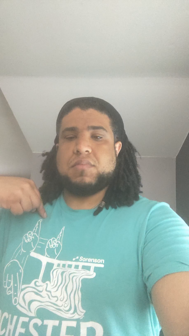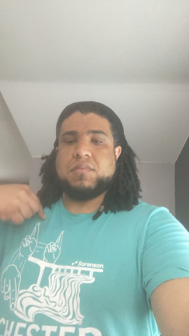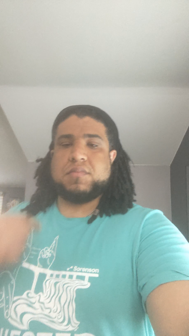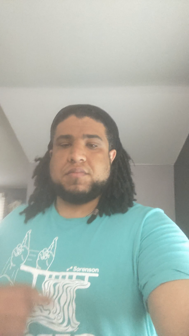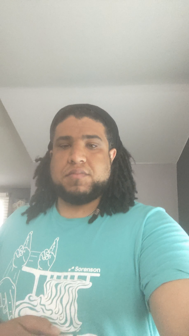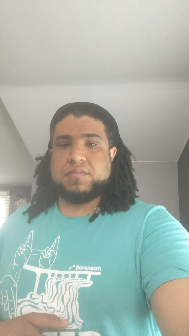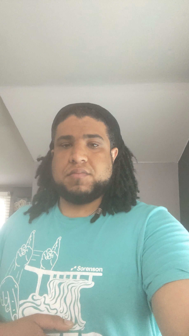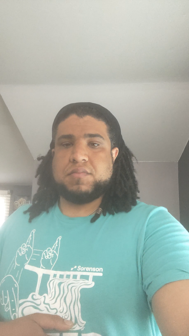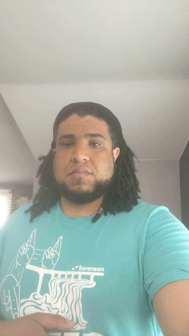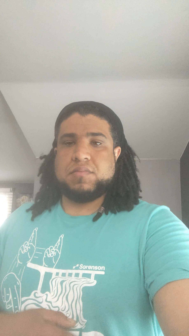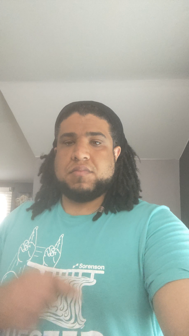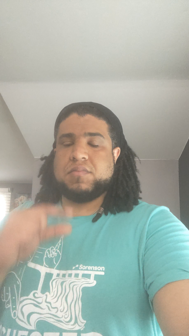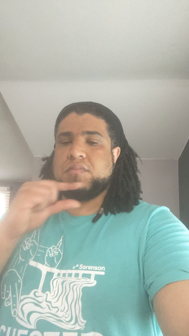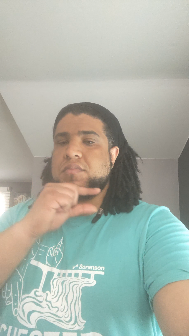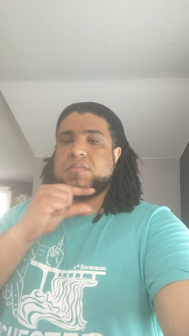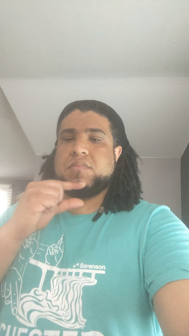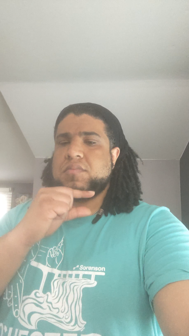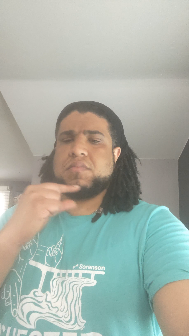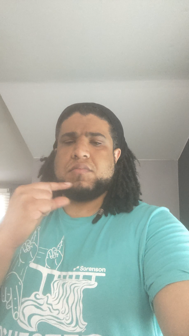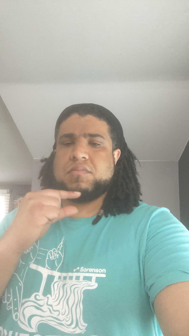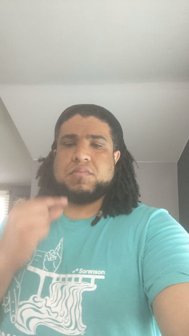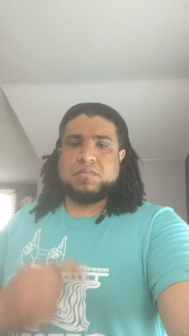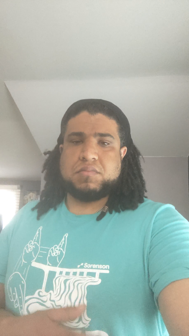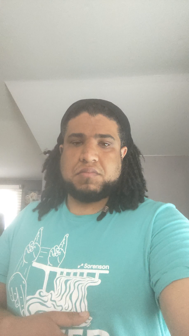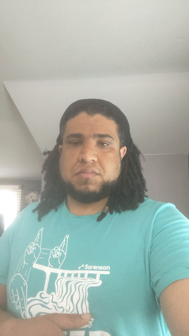glue